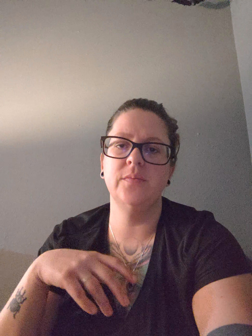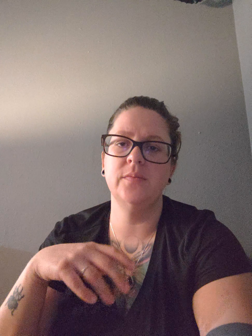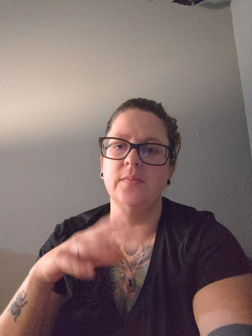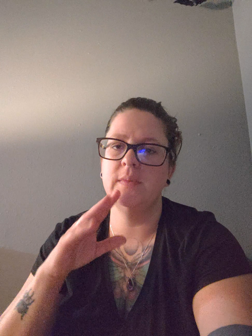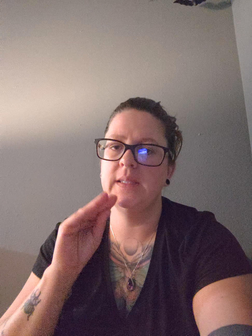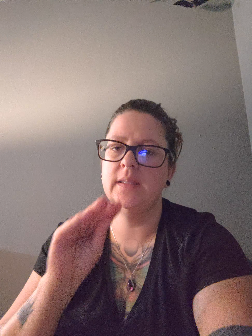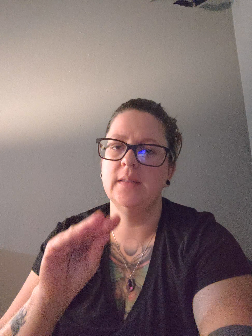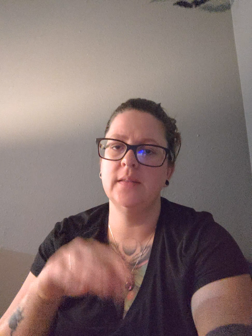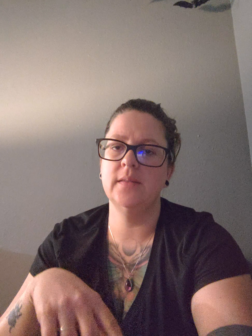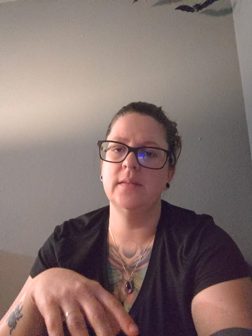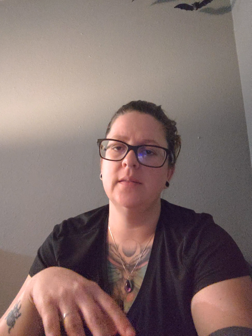kiss